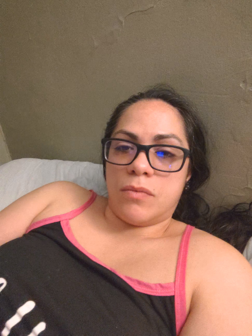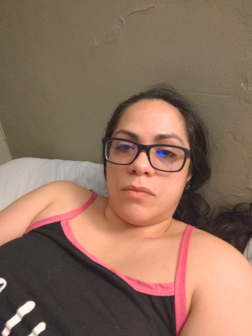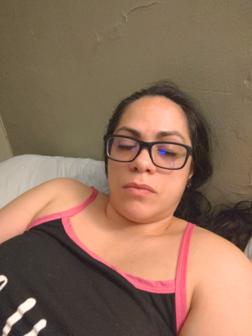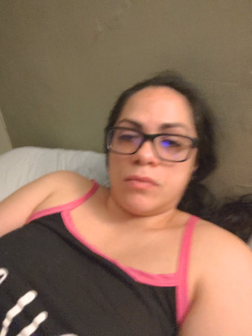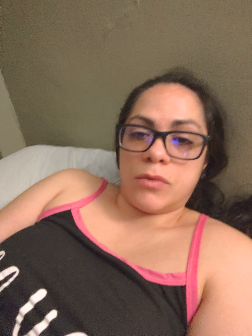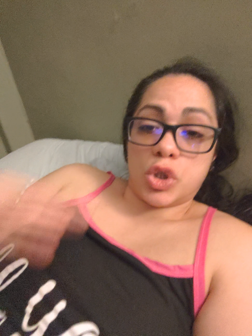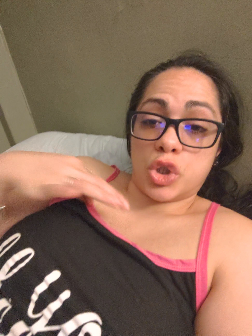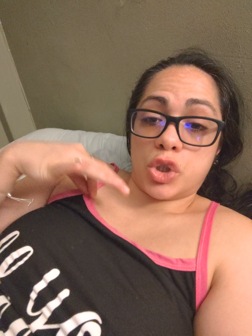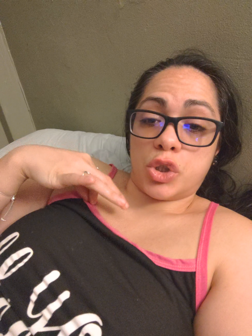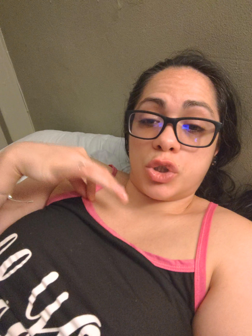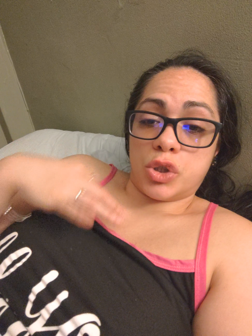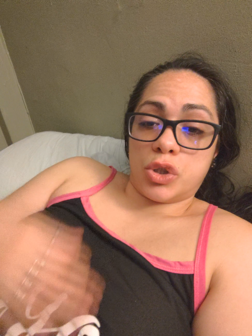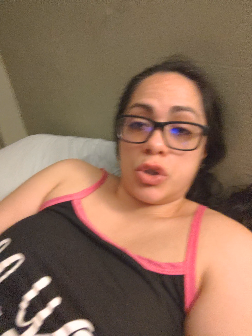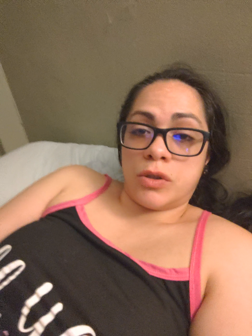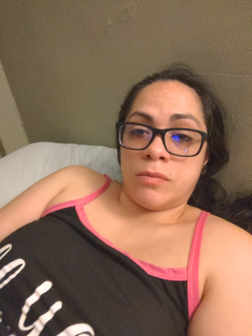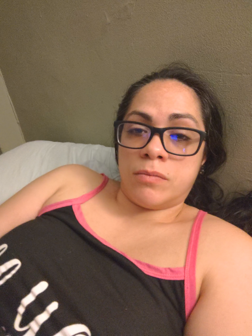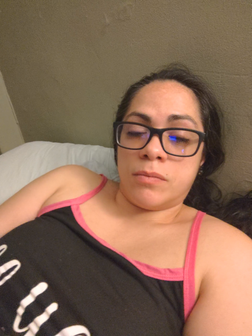shirt